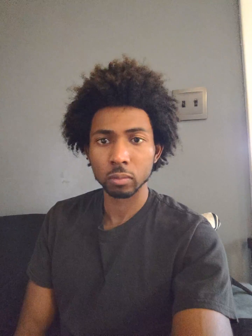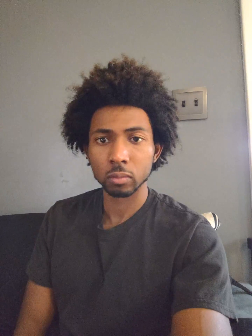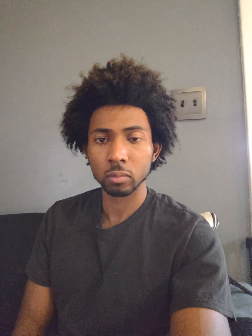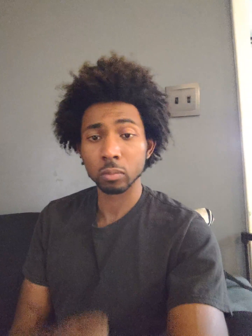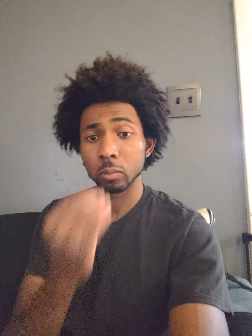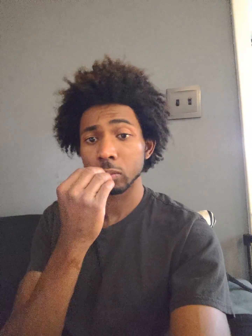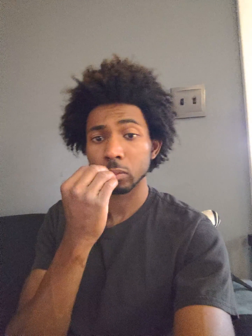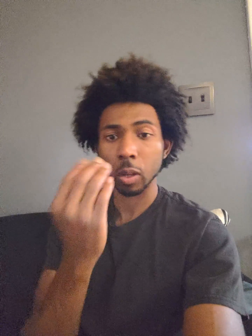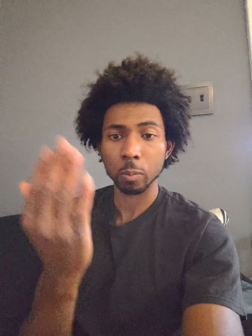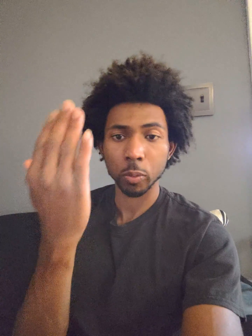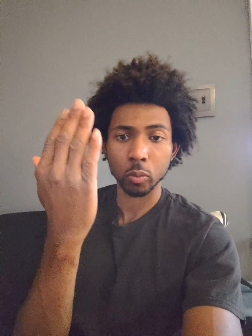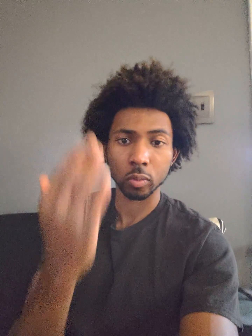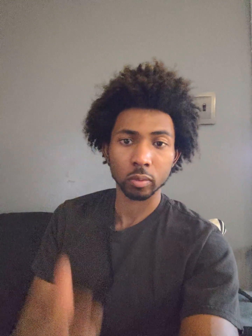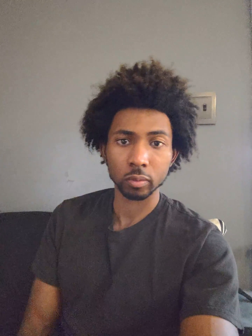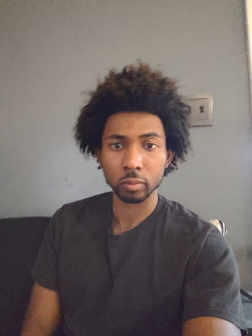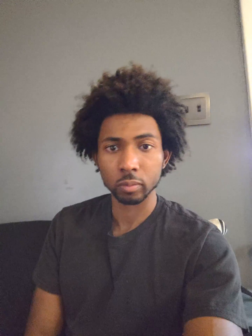breakfast